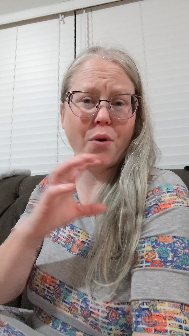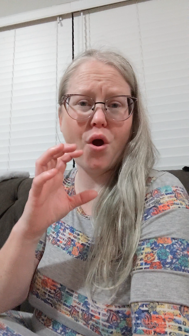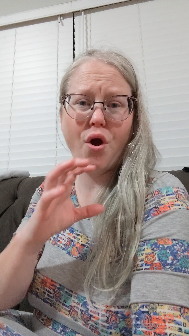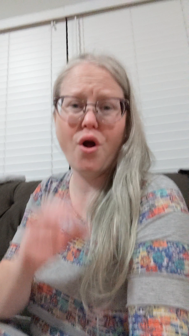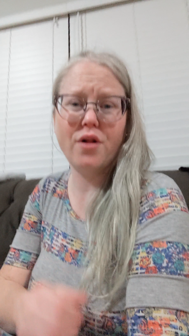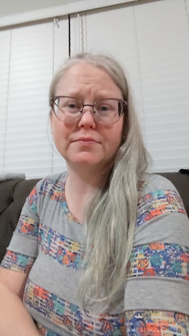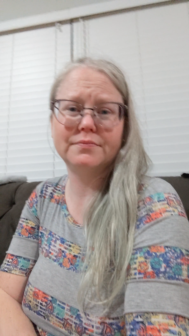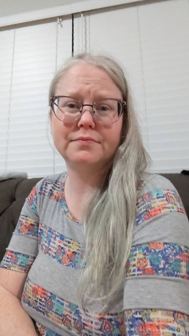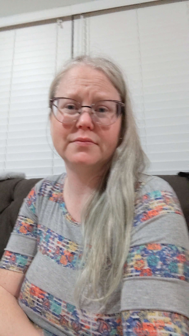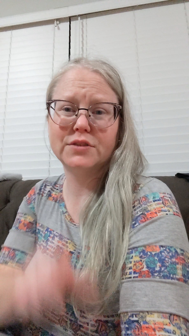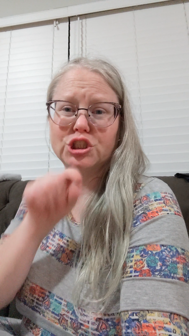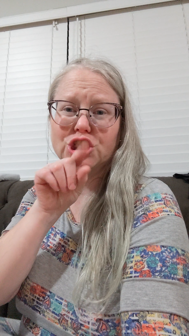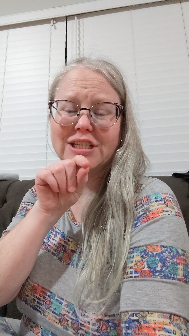chicken